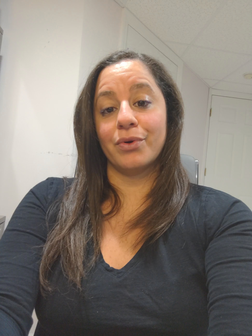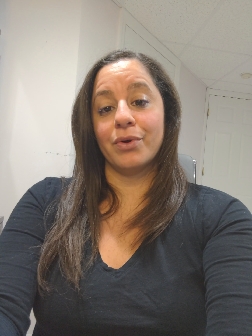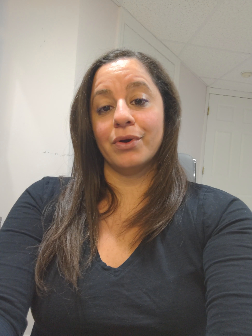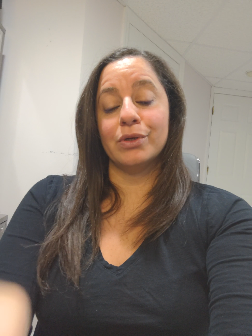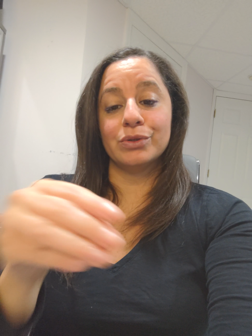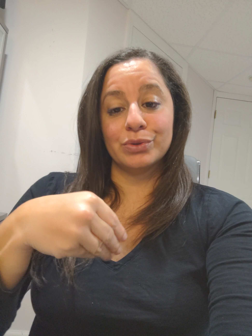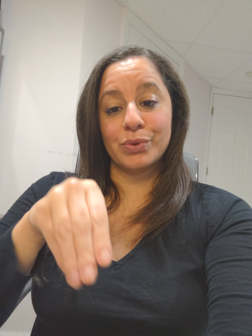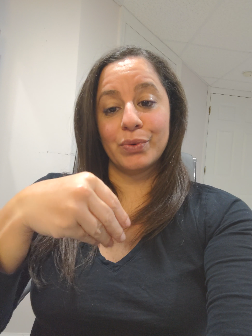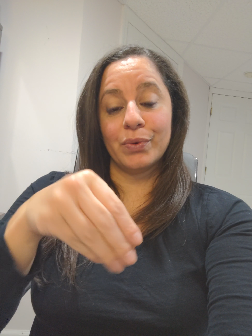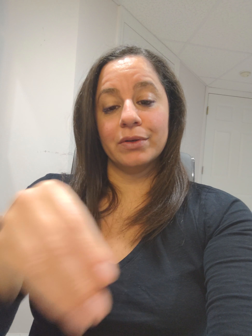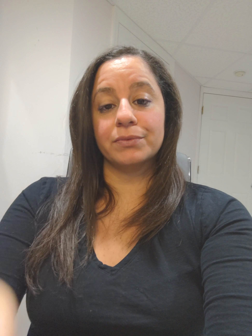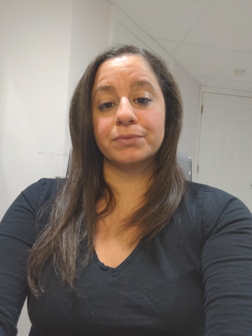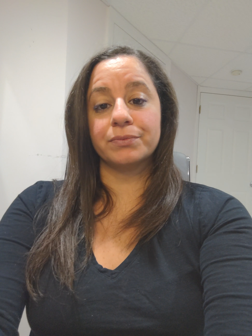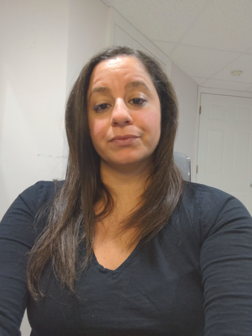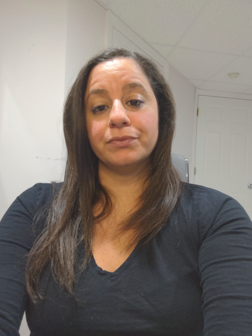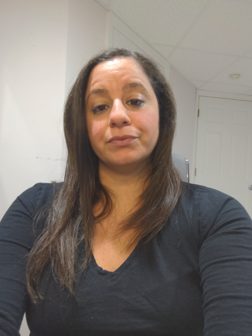store